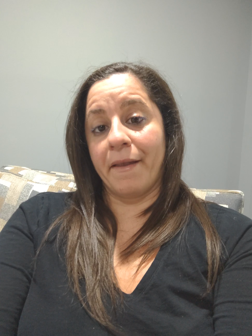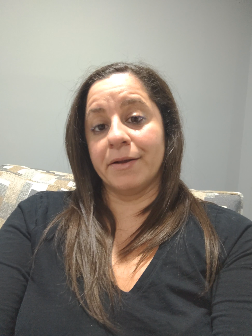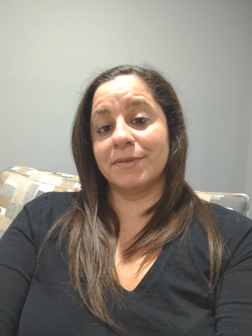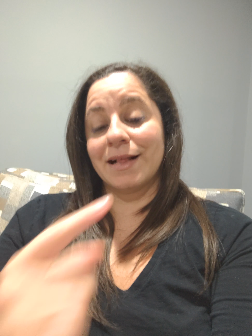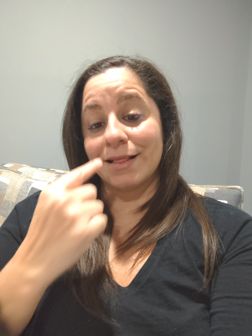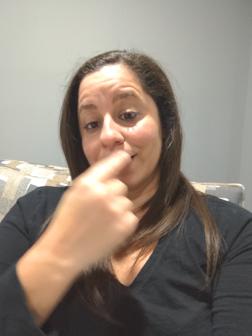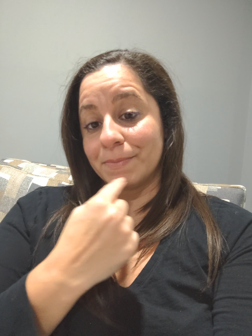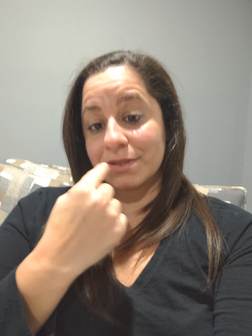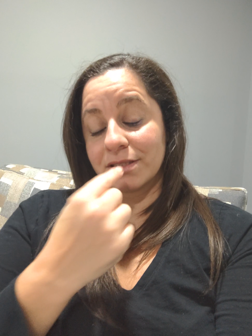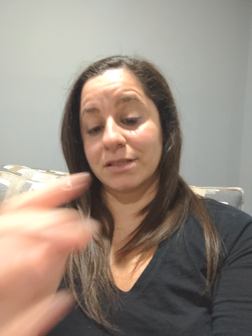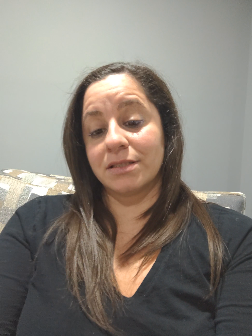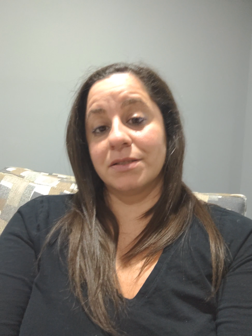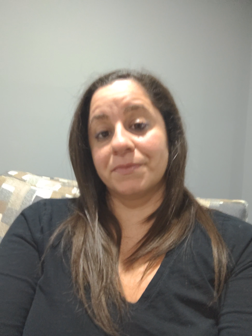lips